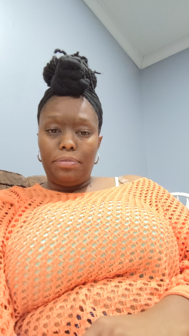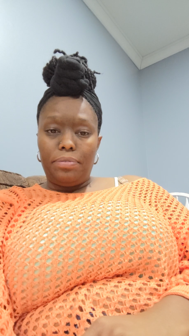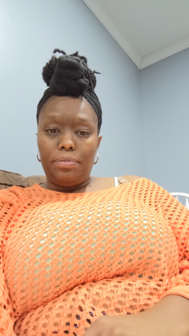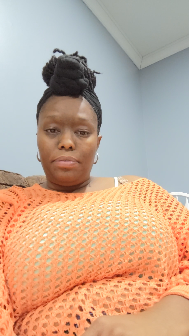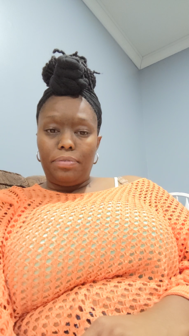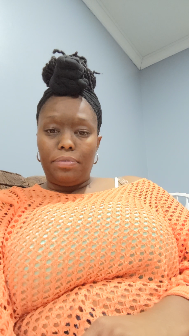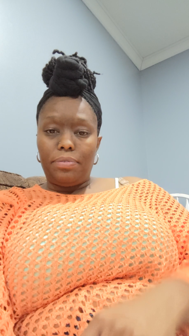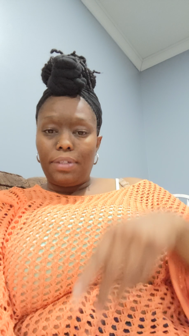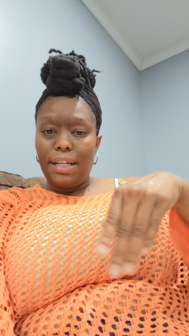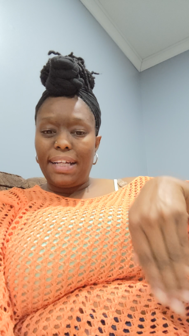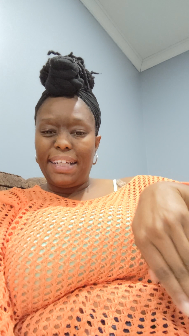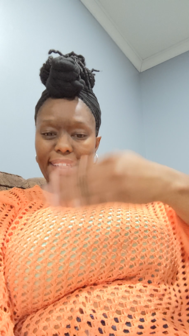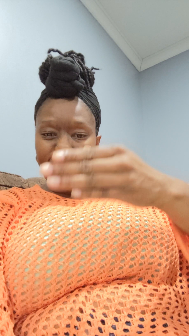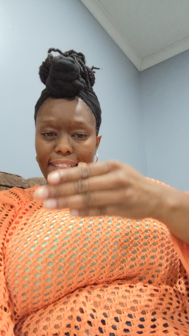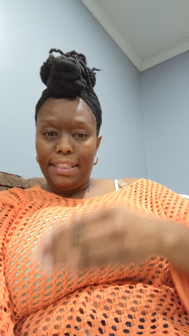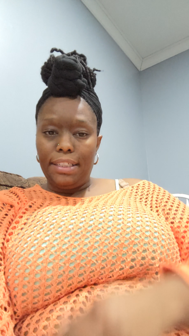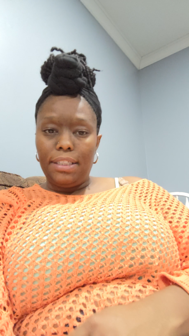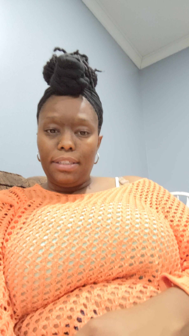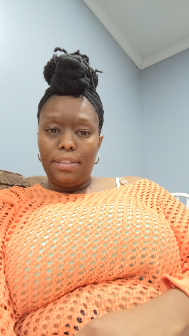kick